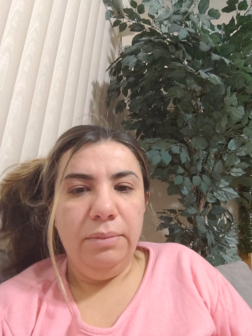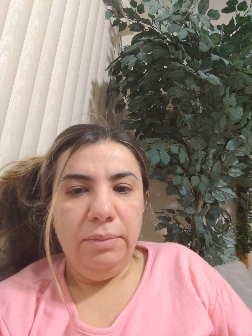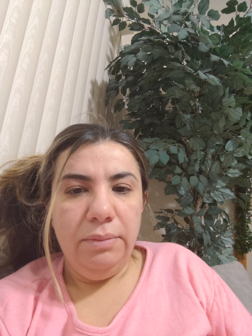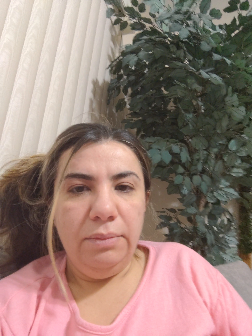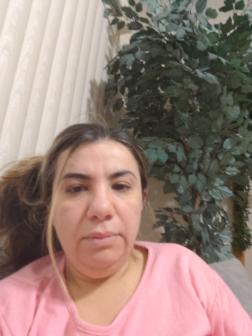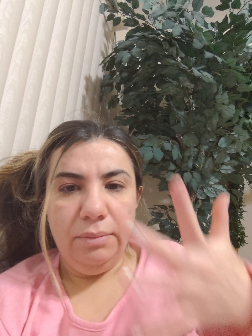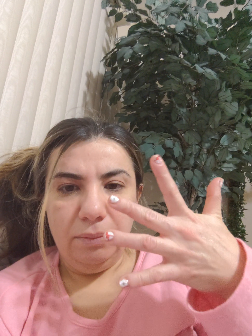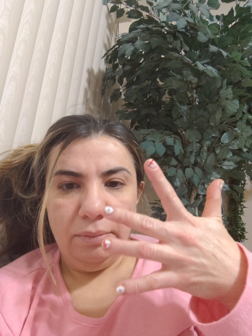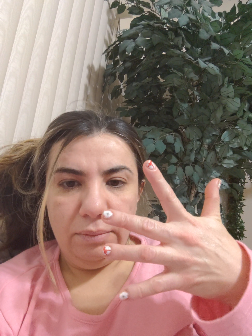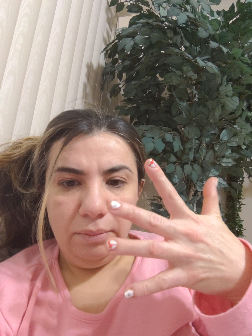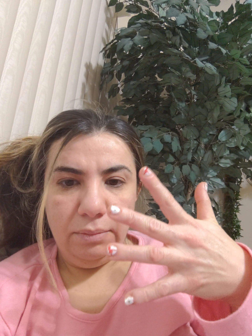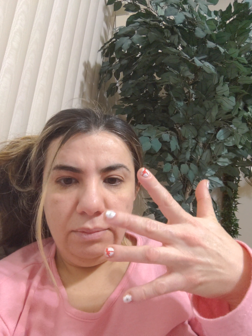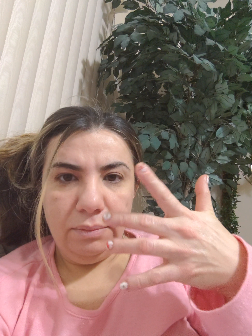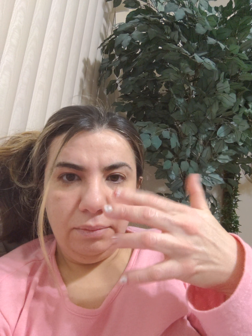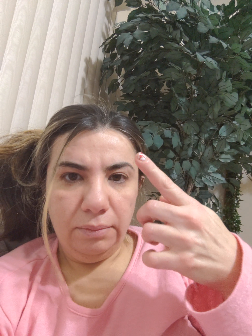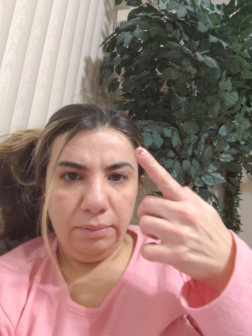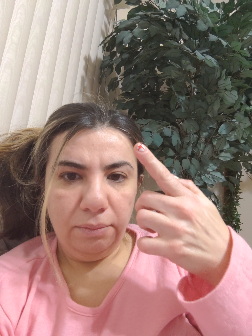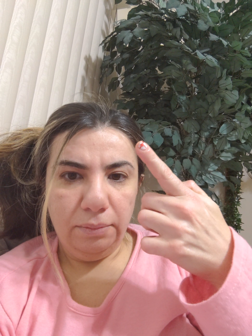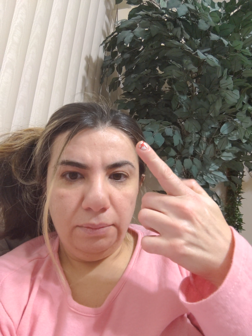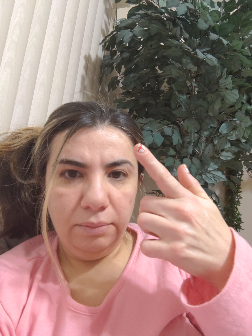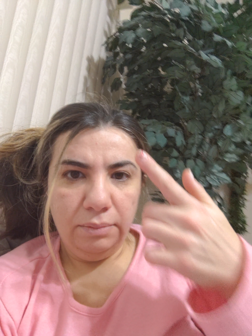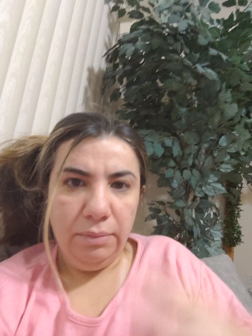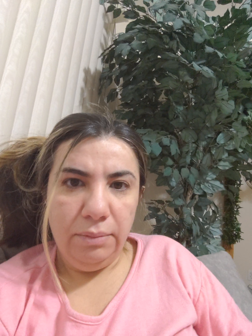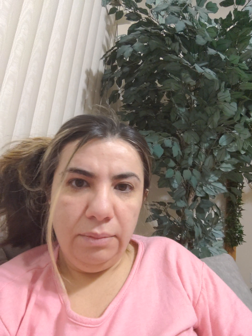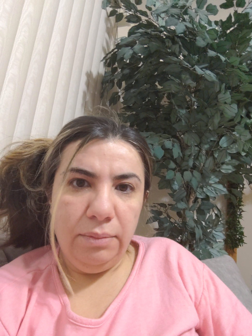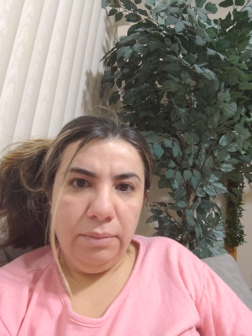finger